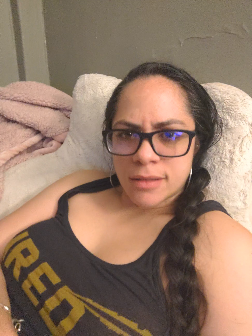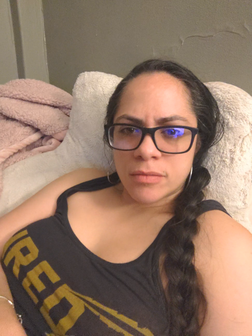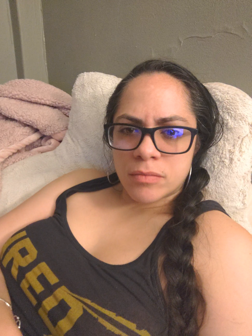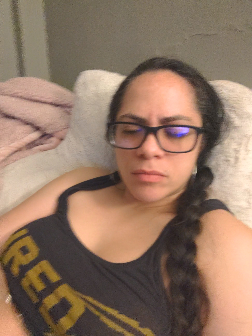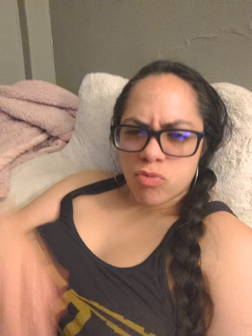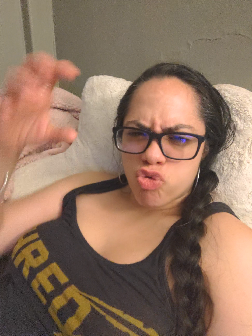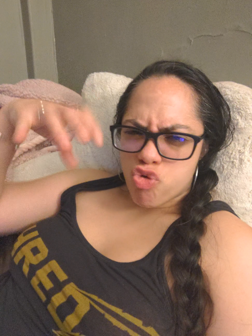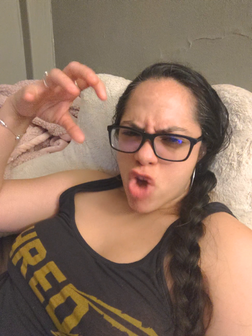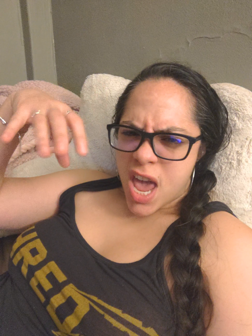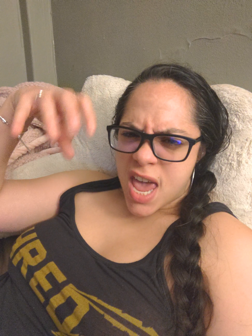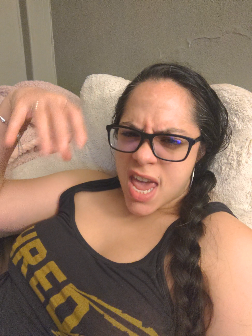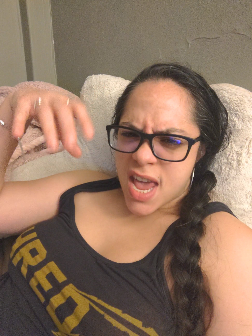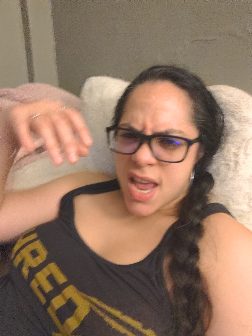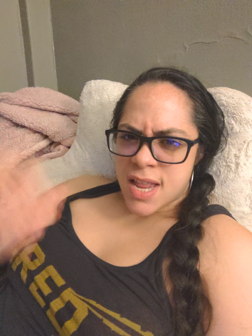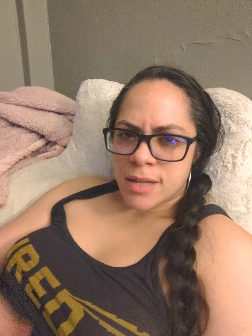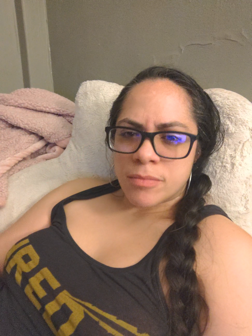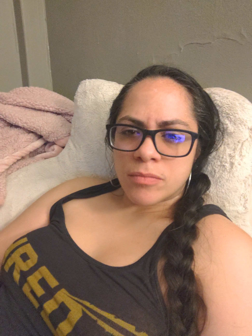rain